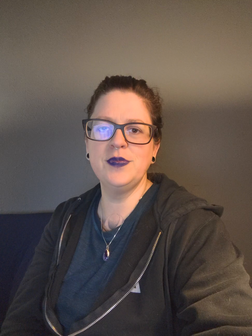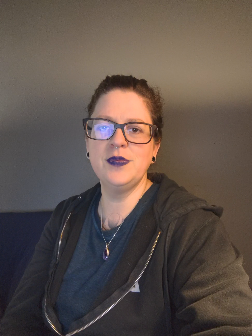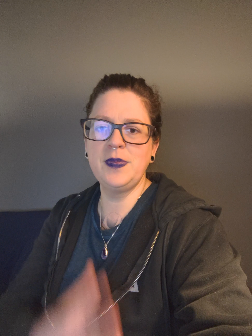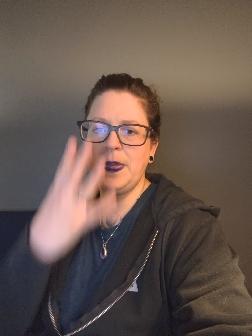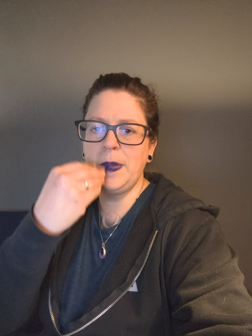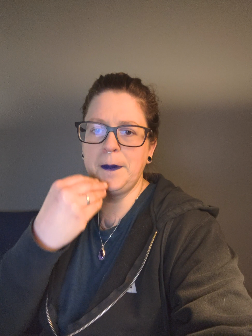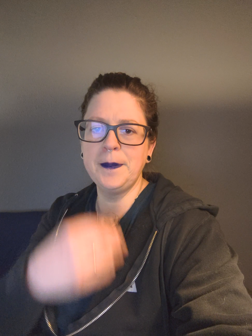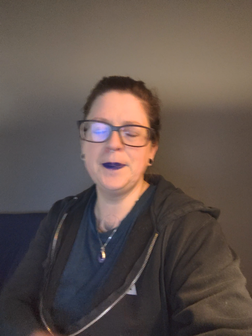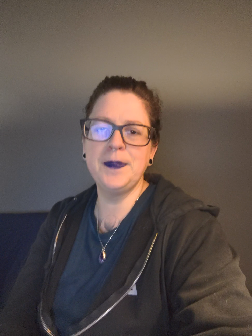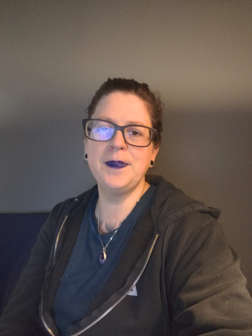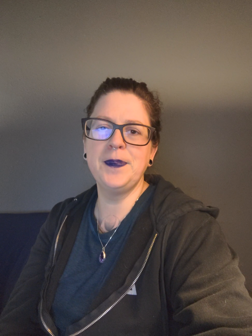nap